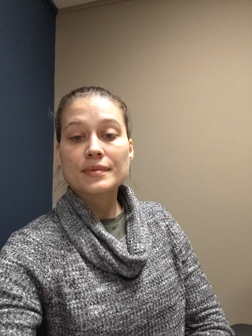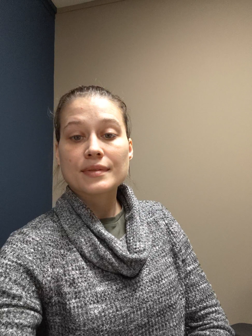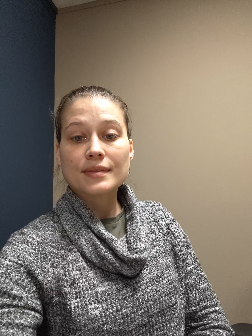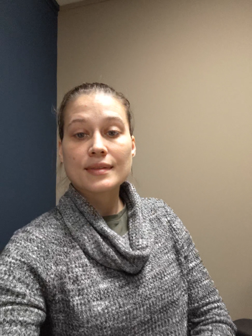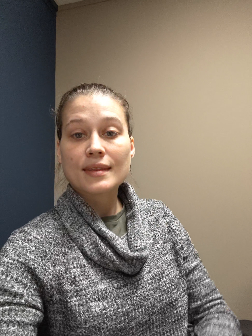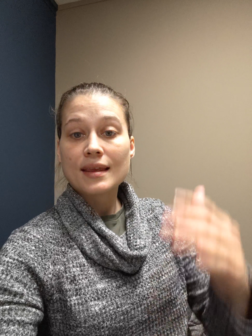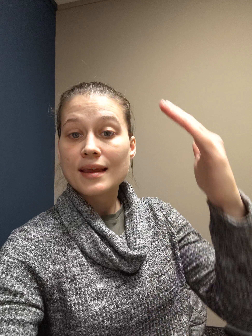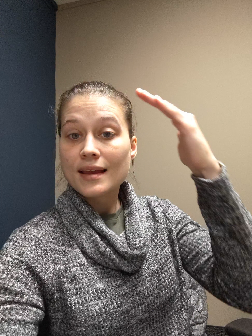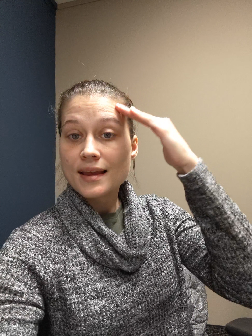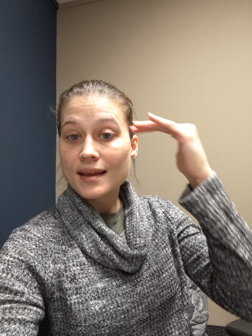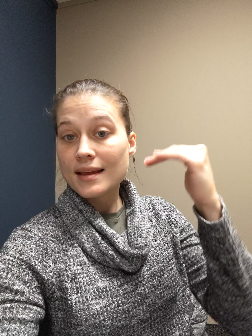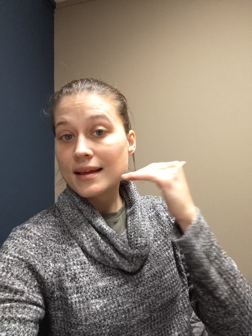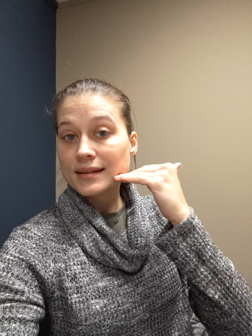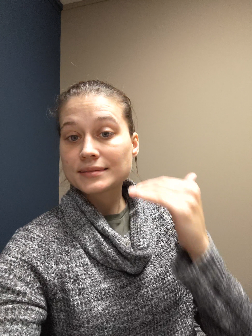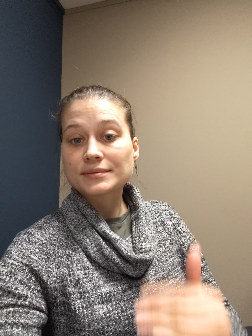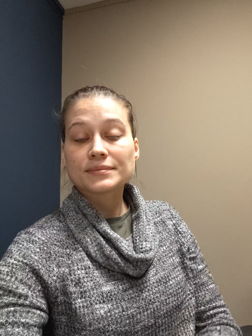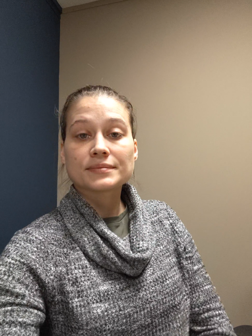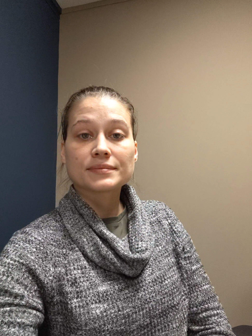head